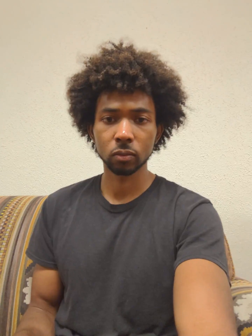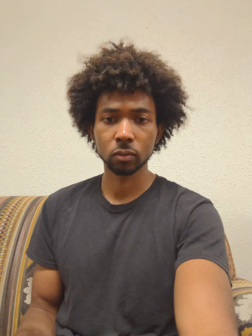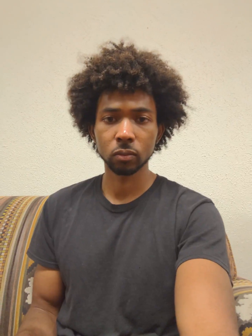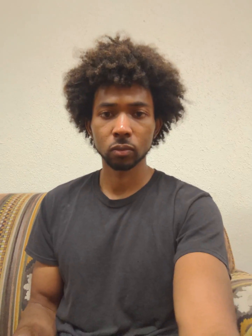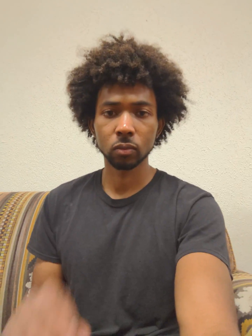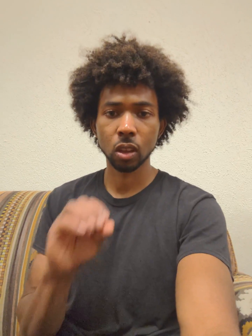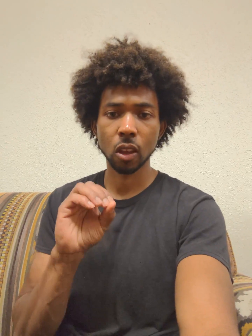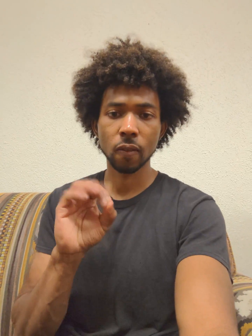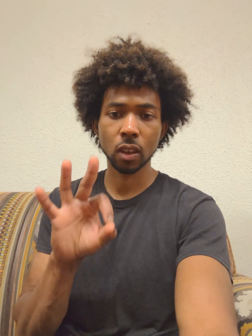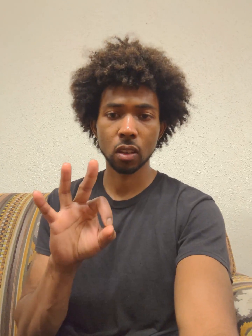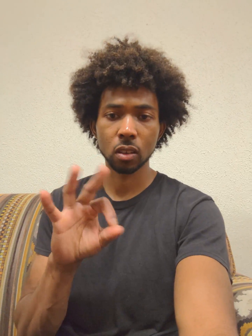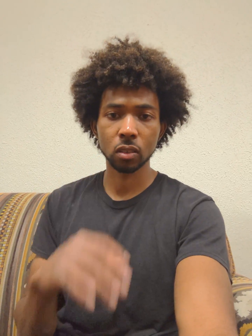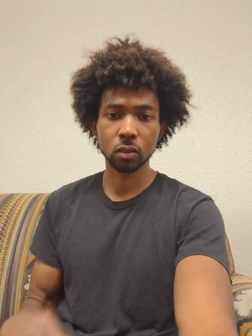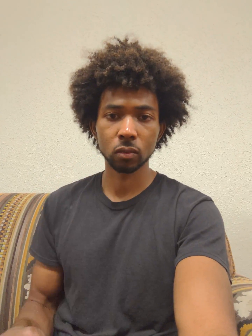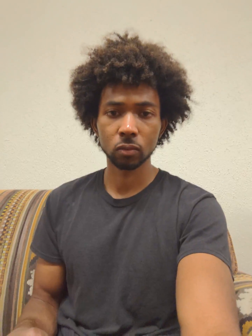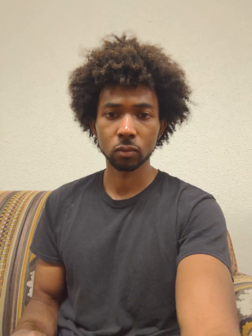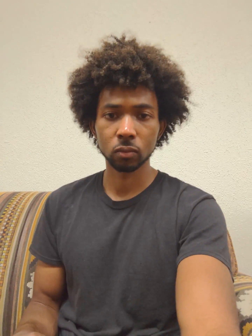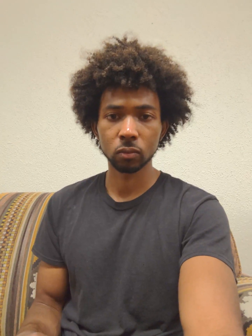of